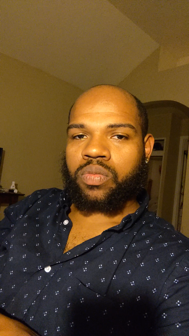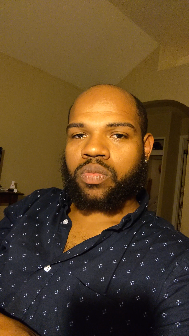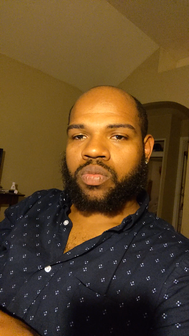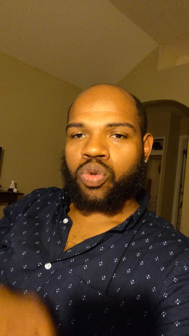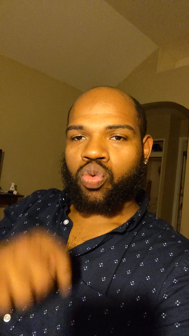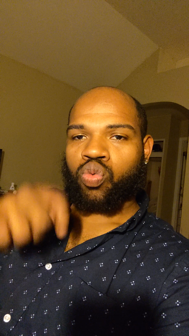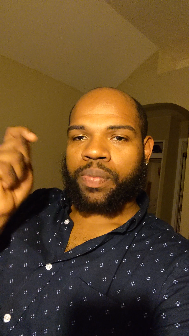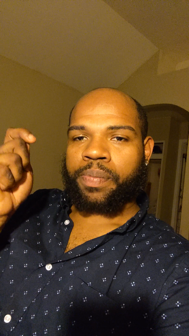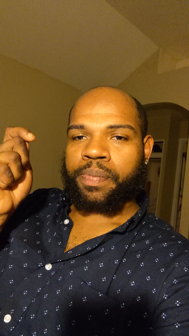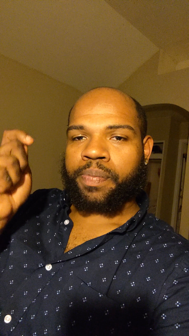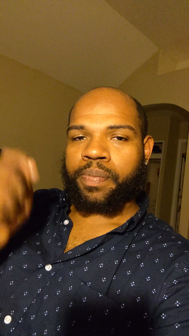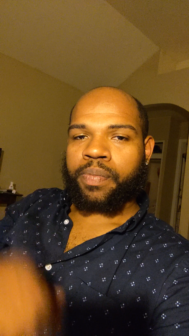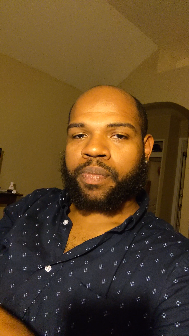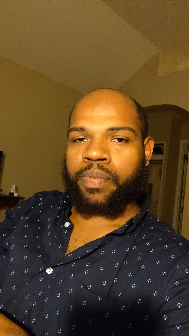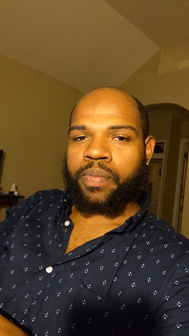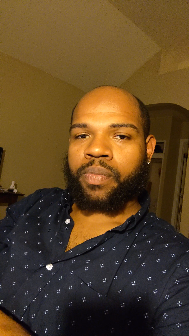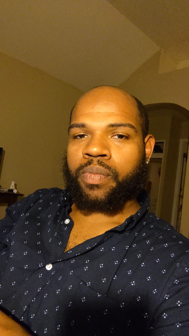rip